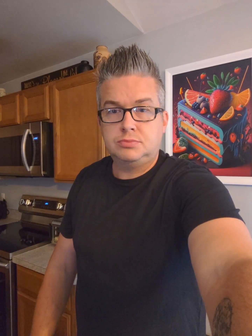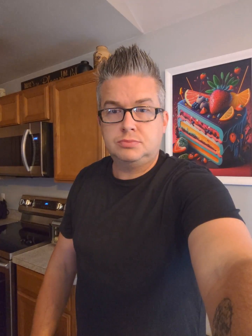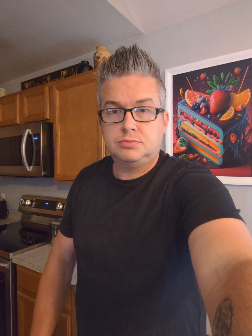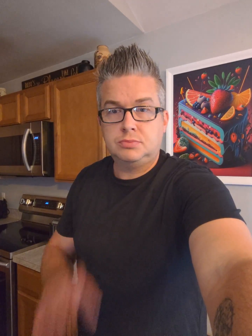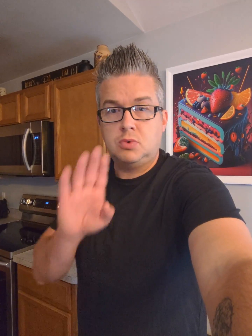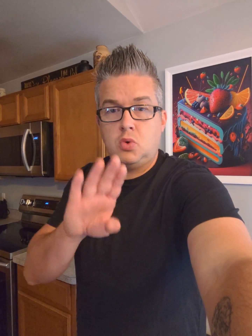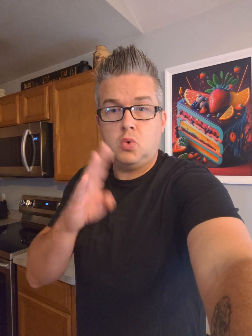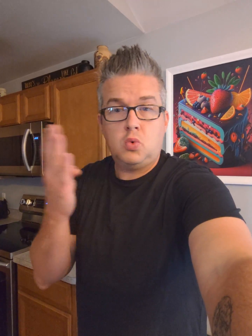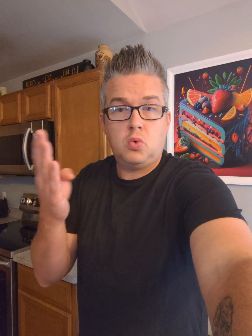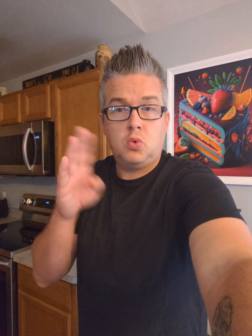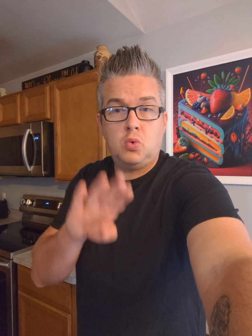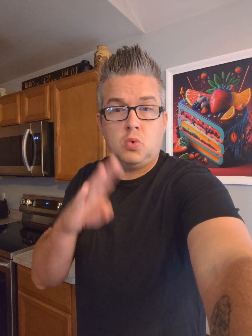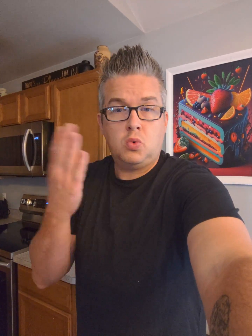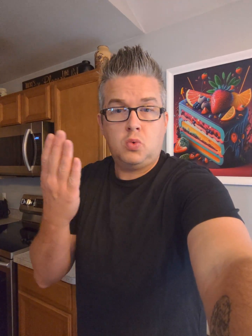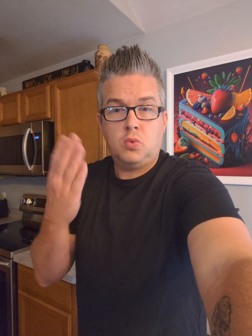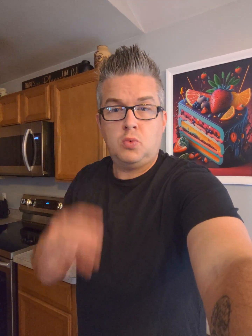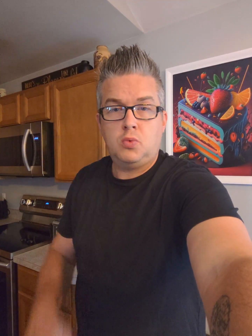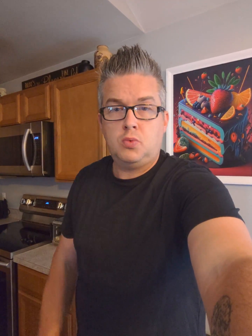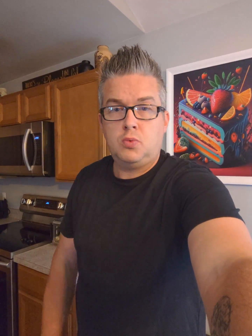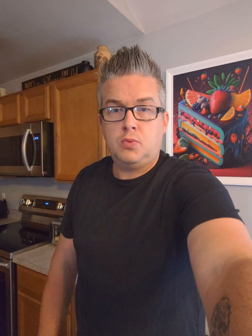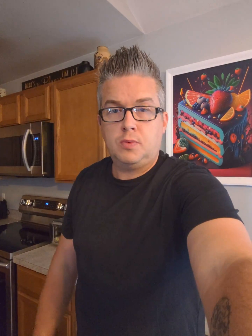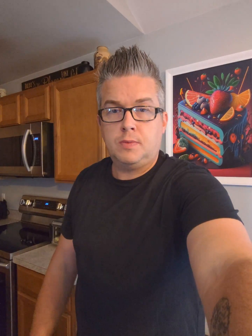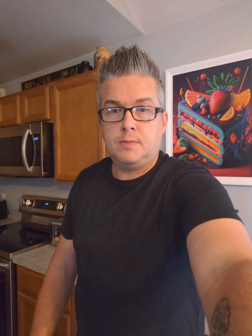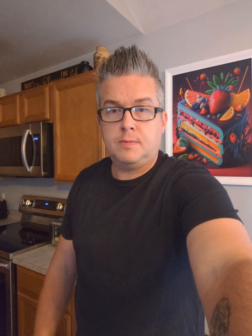door